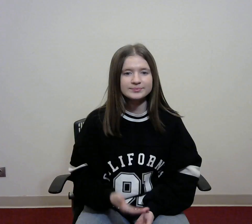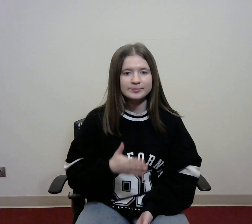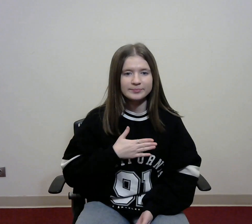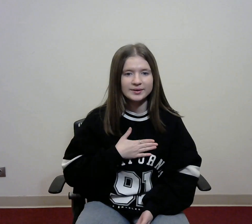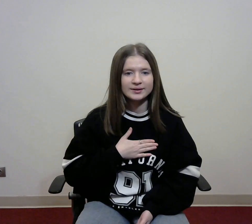mən